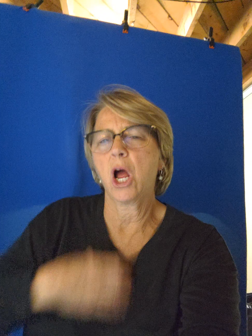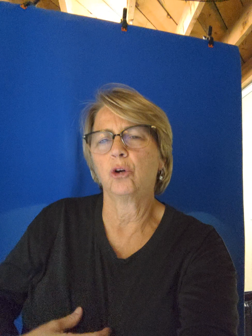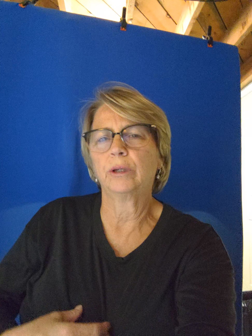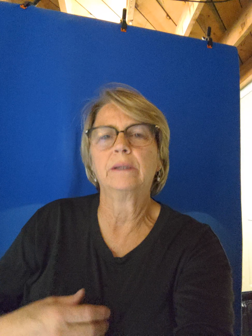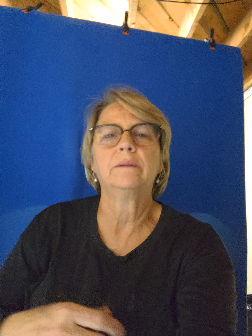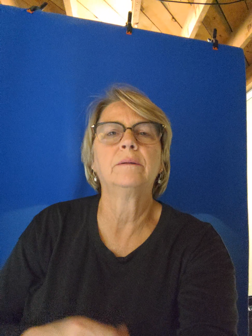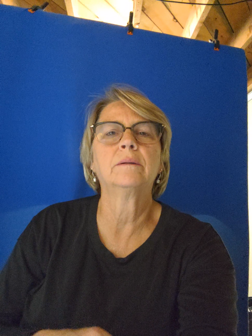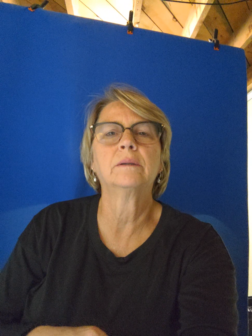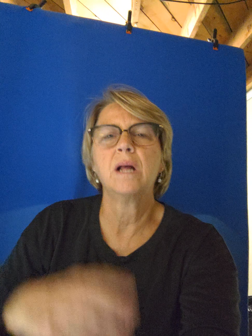hungry